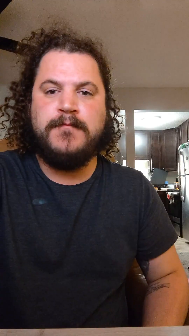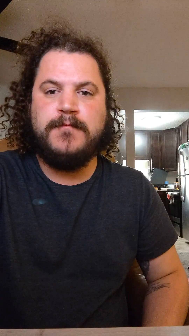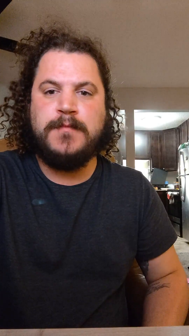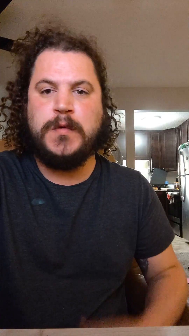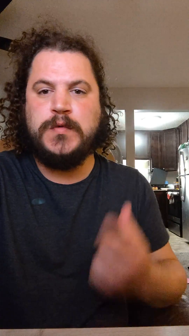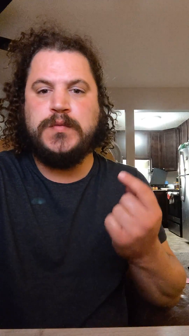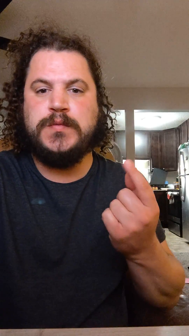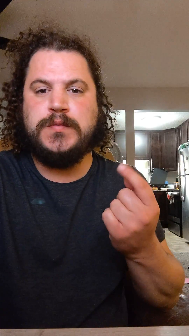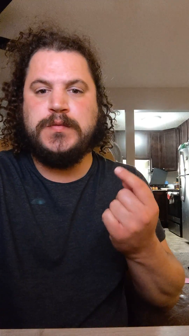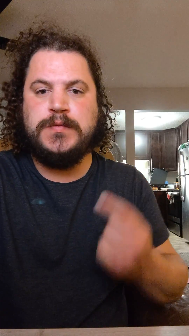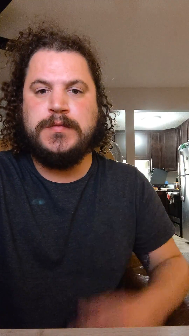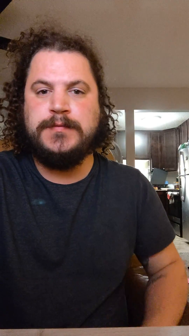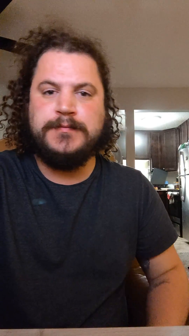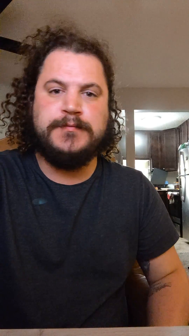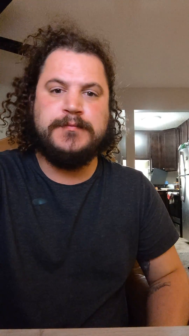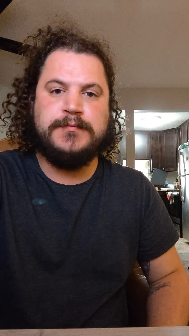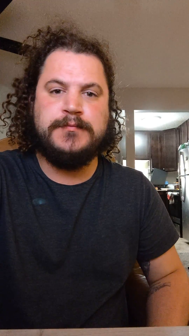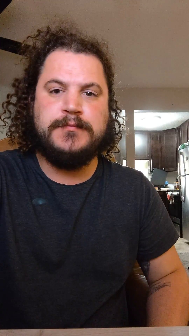do